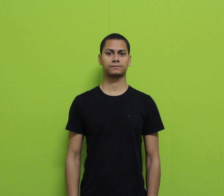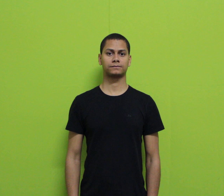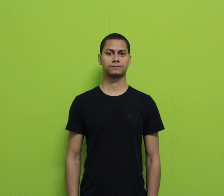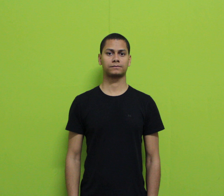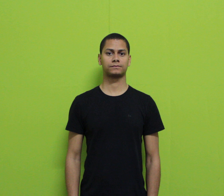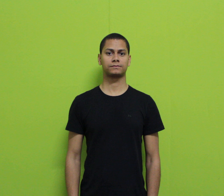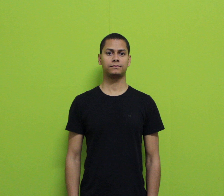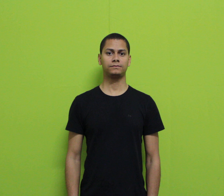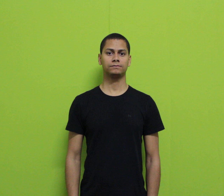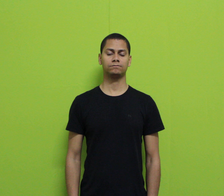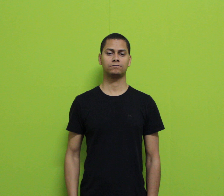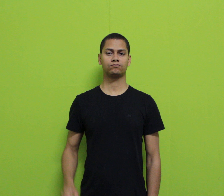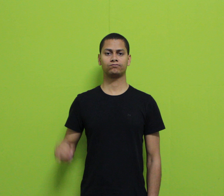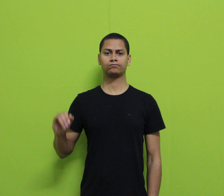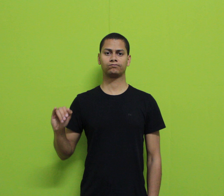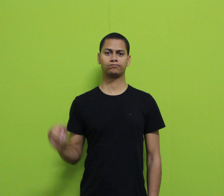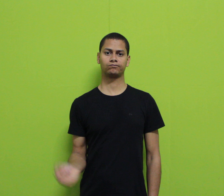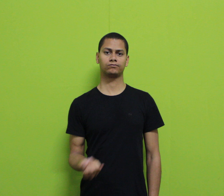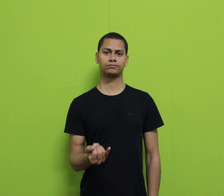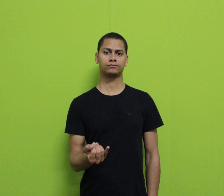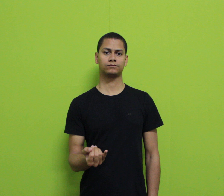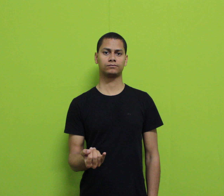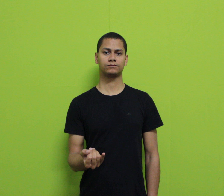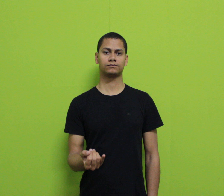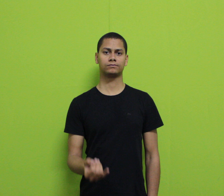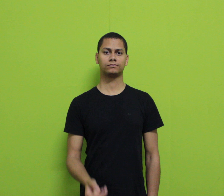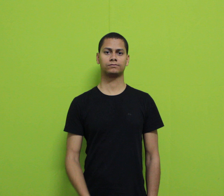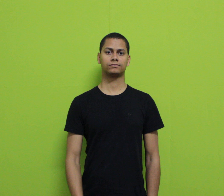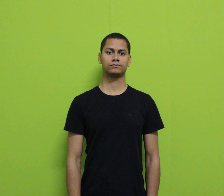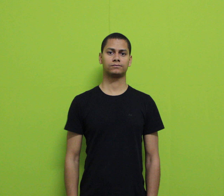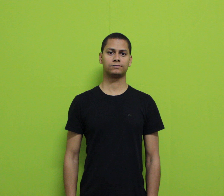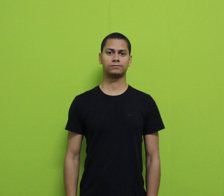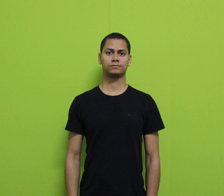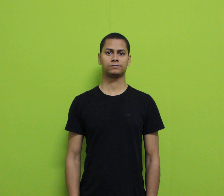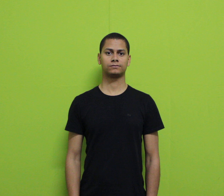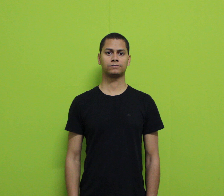aproveitar